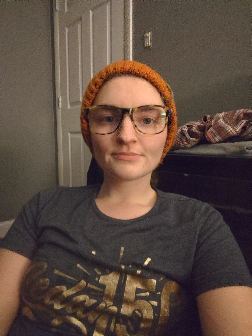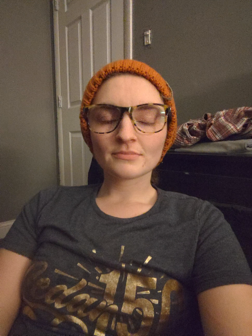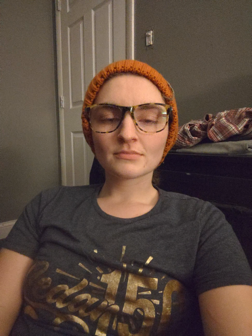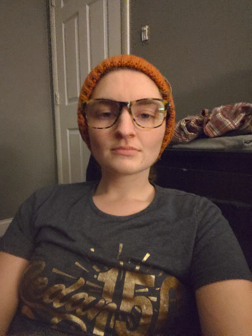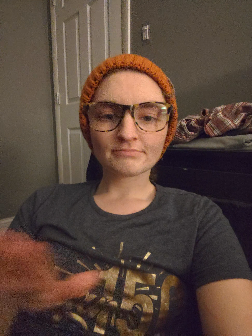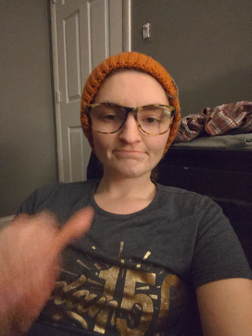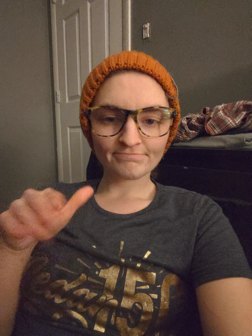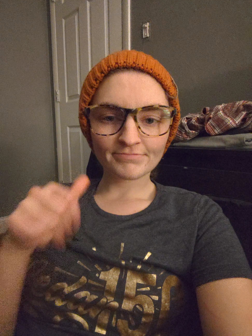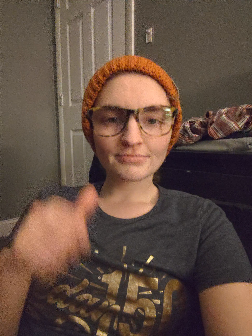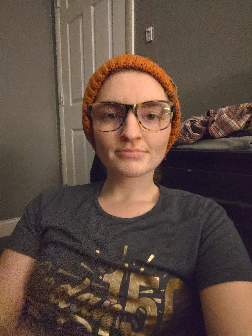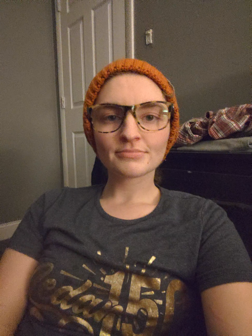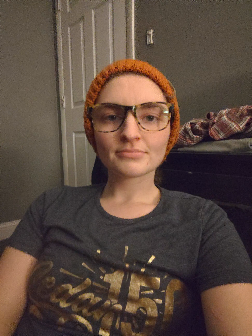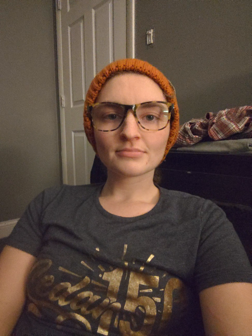jeans